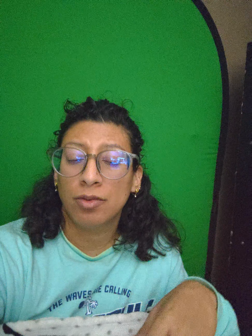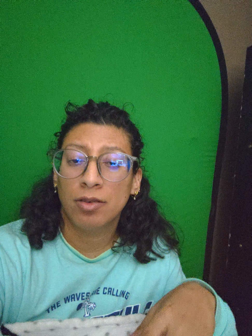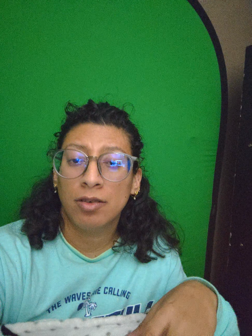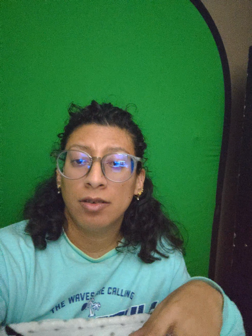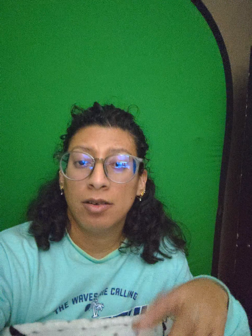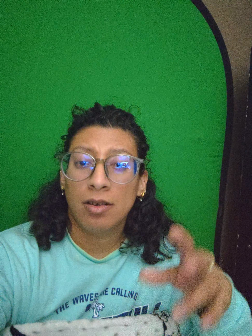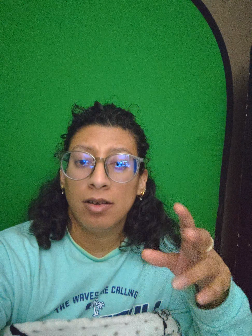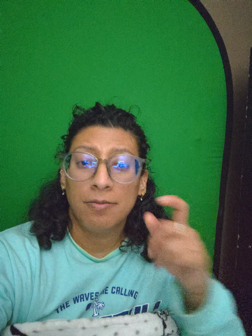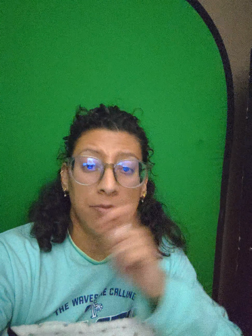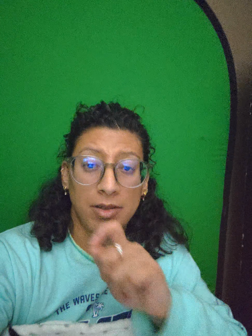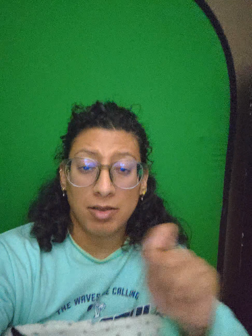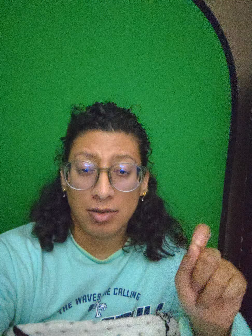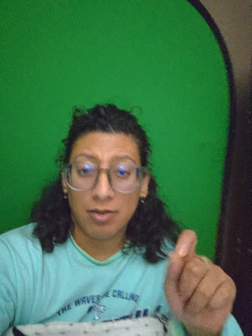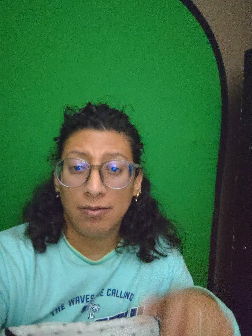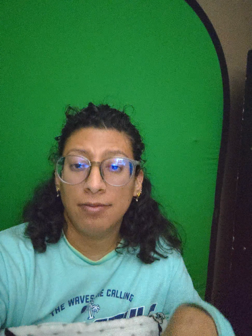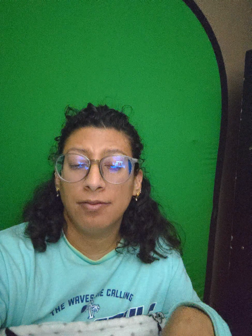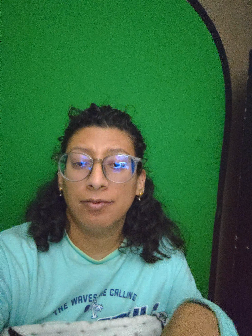pen